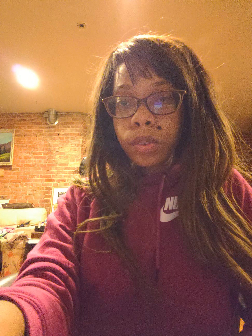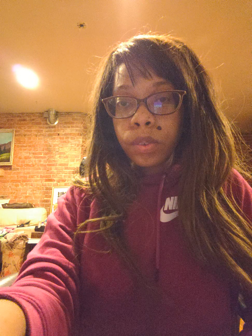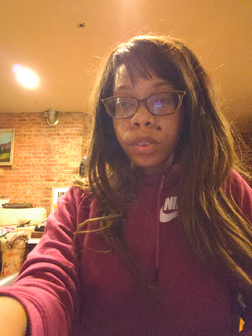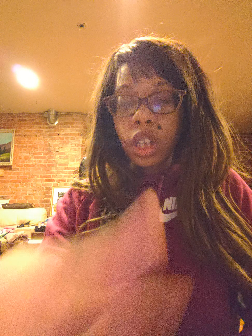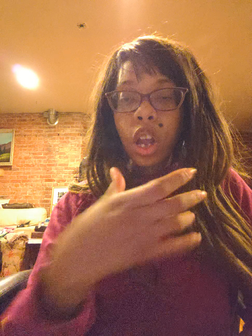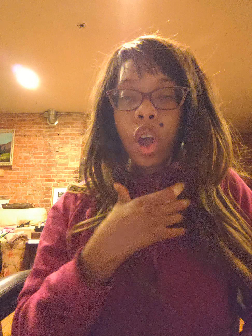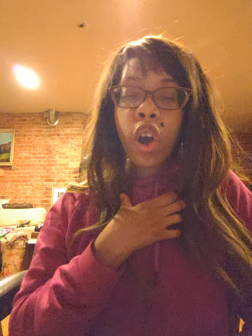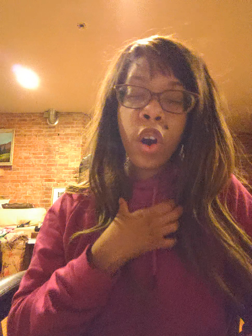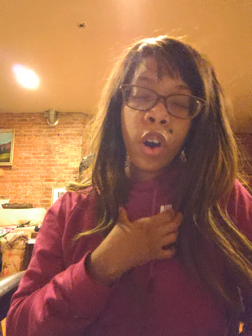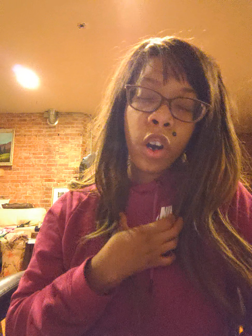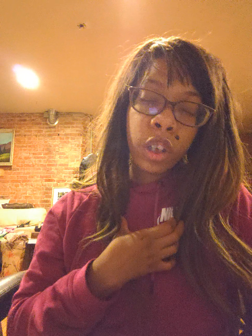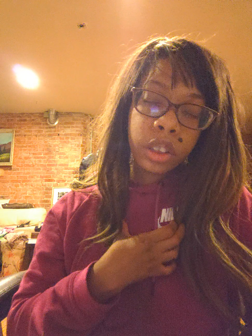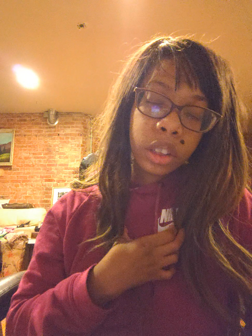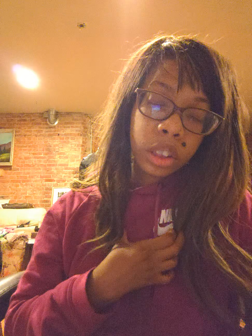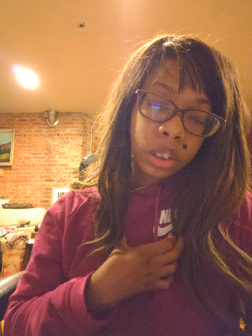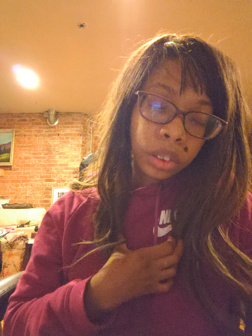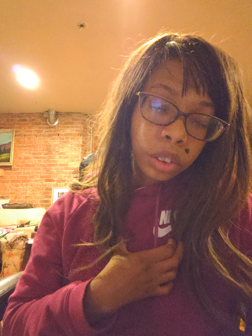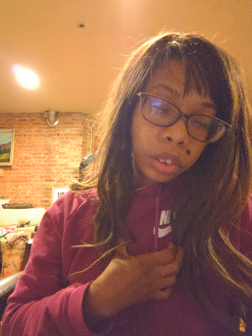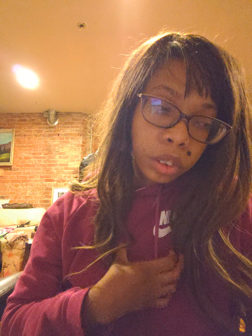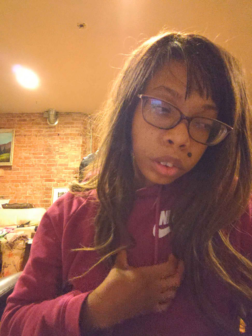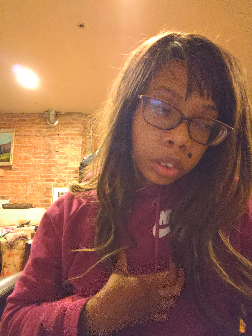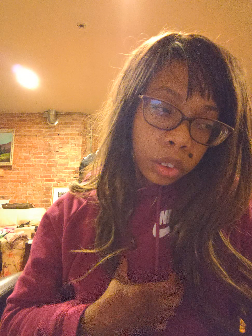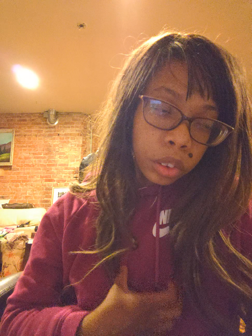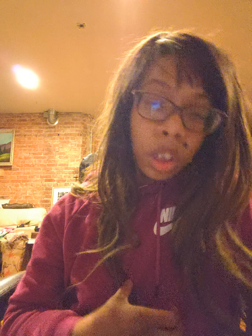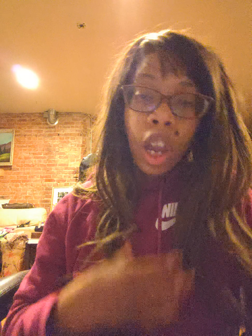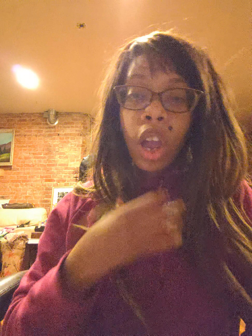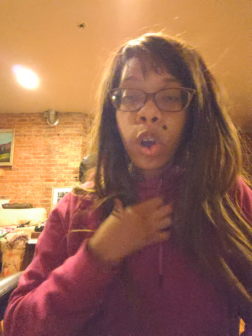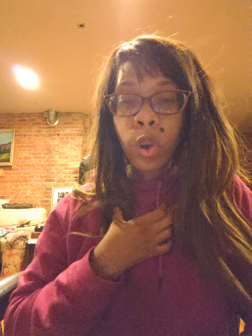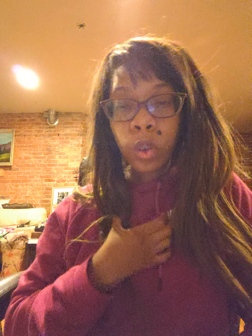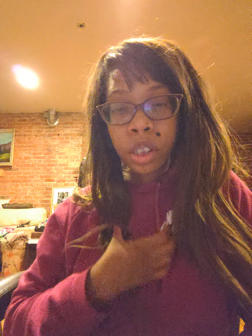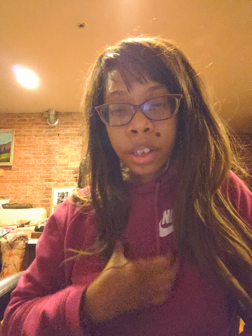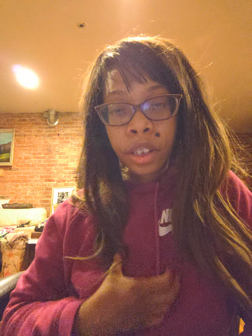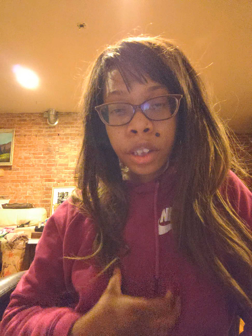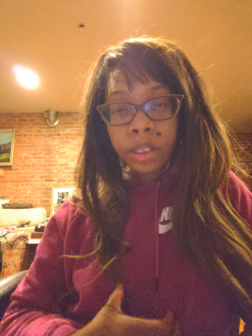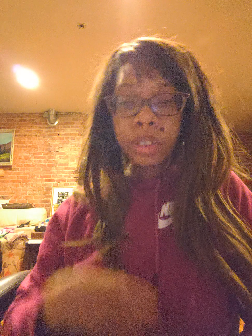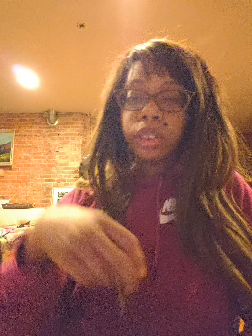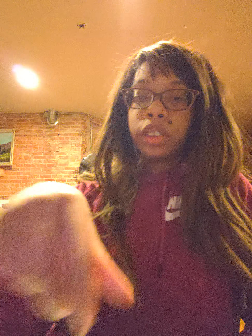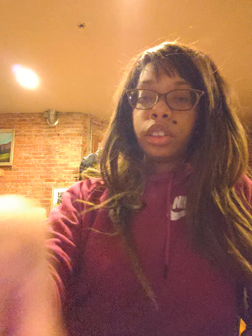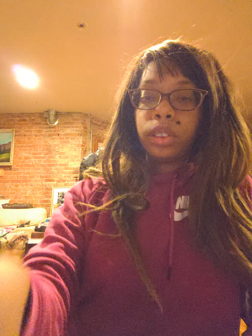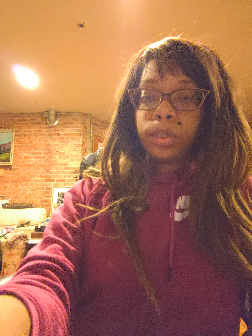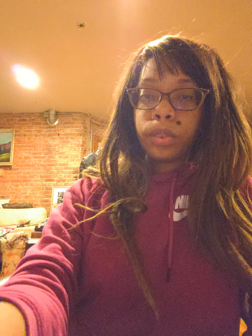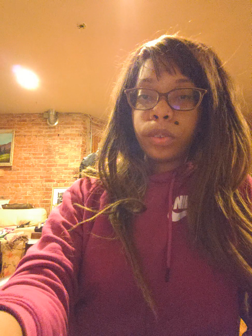hungry